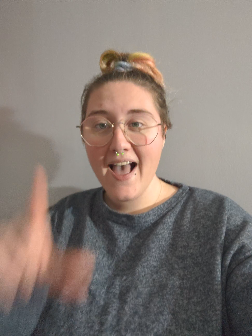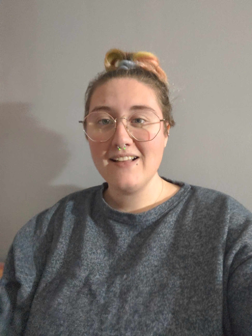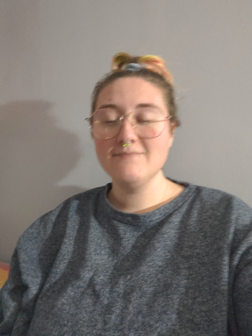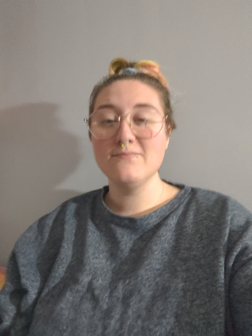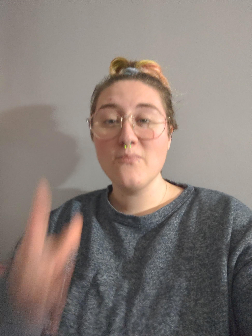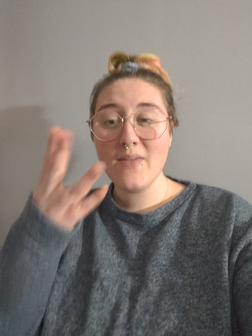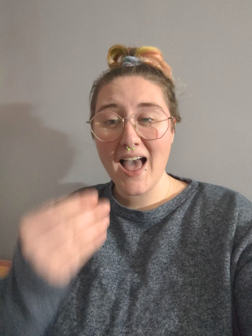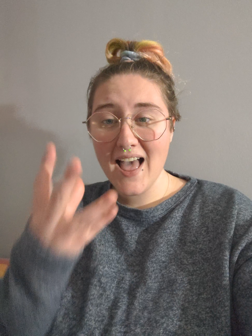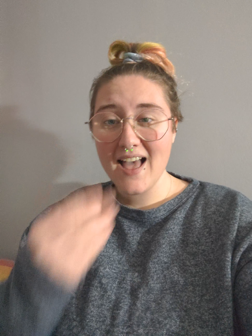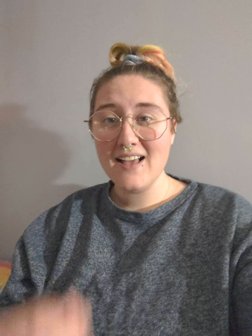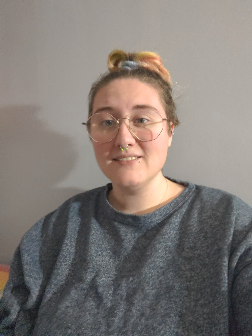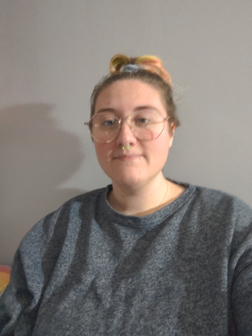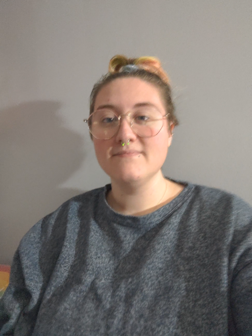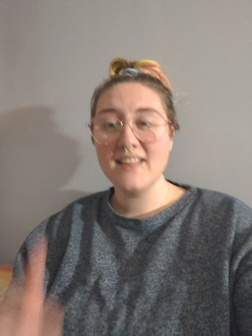wet